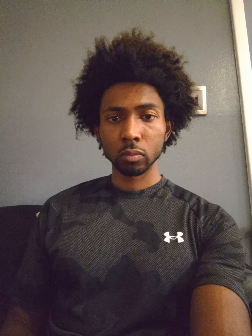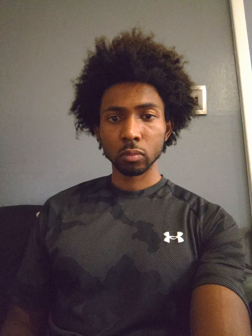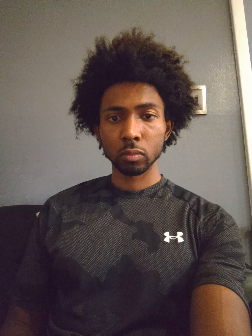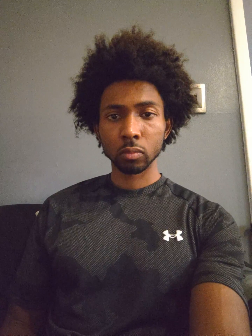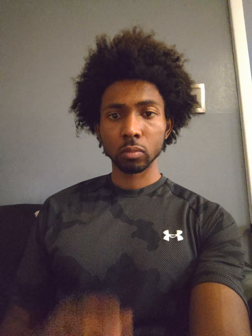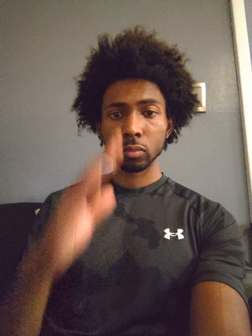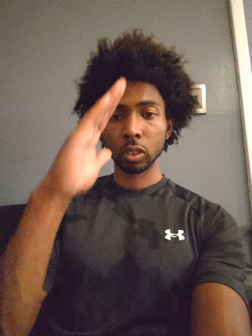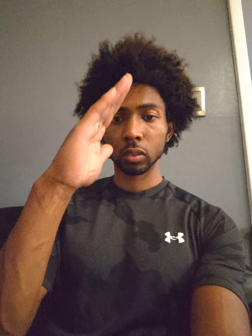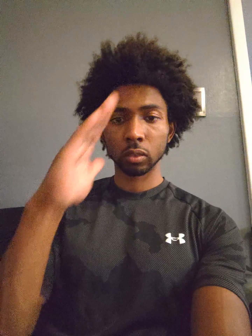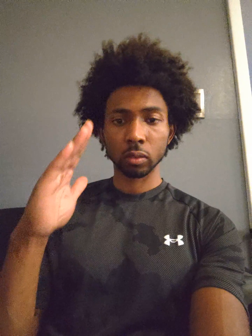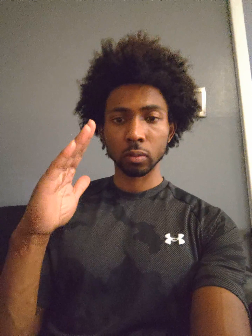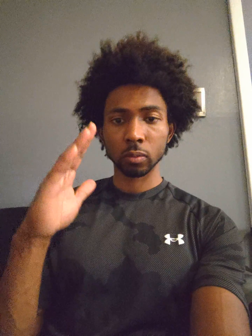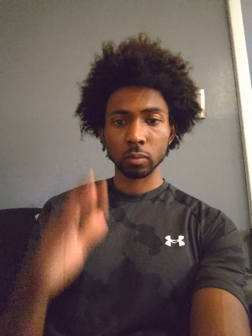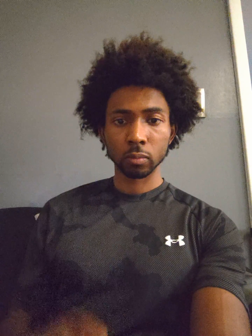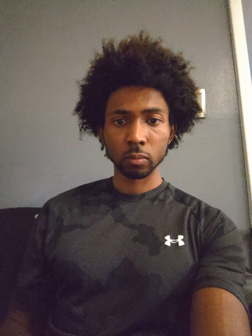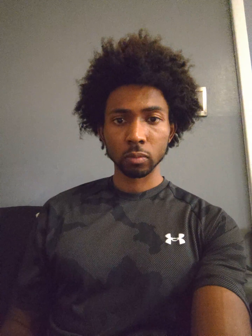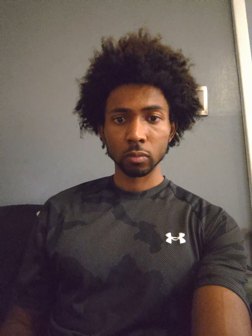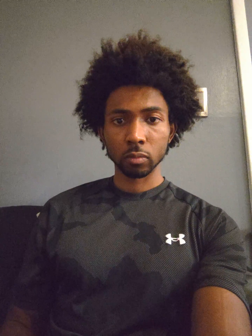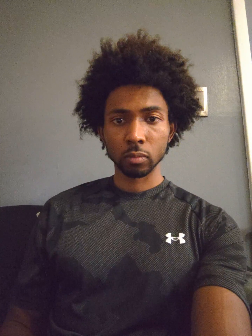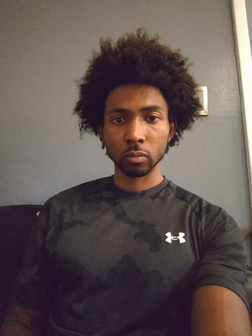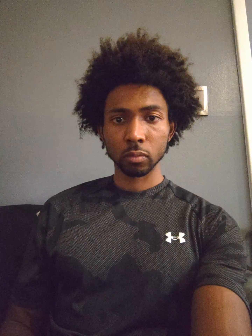roof